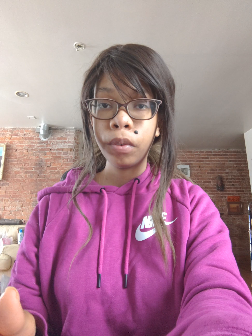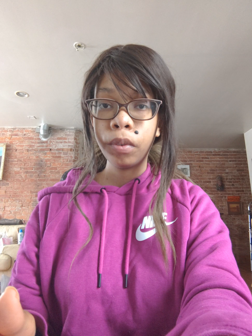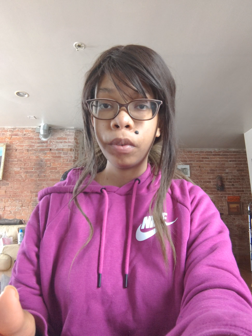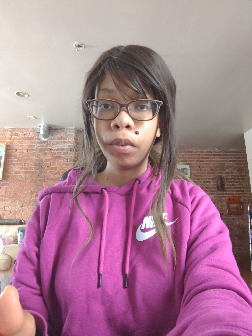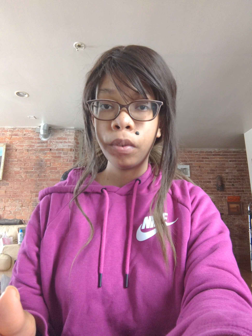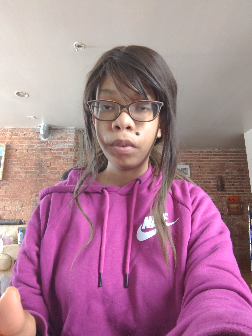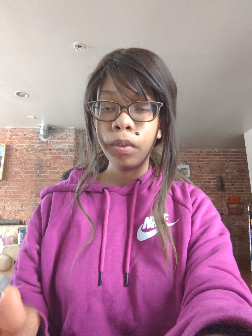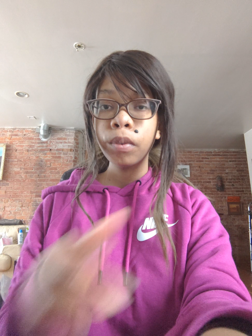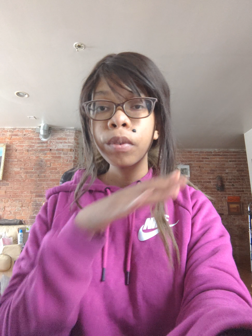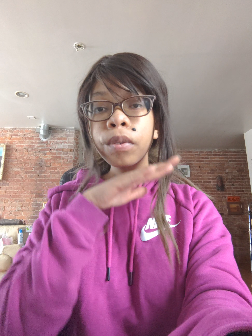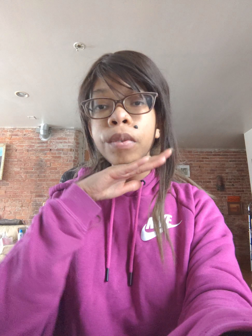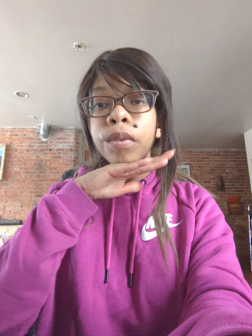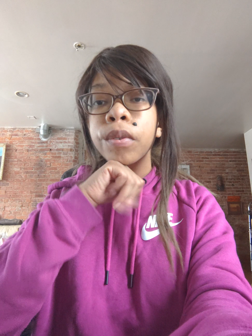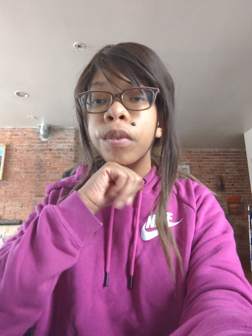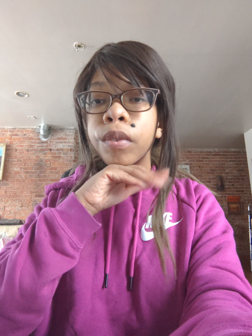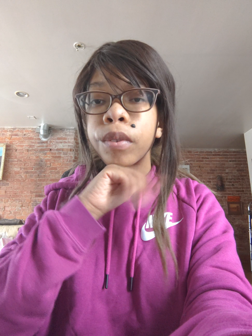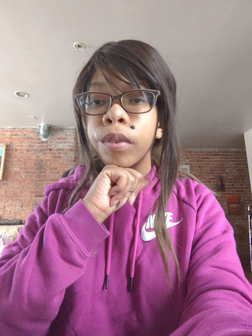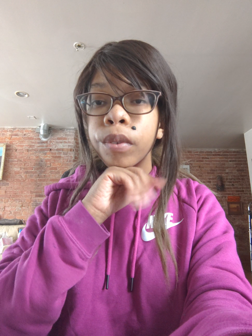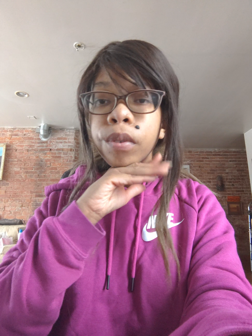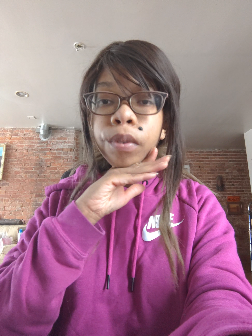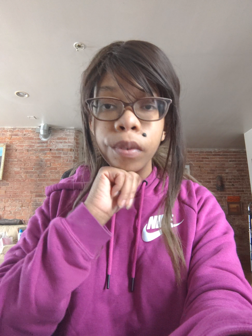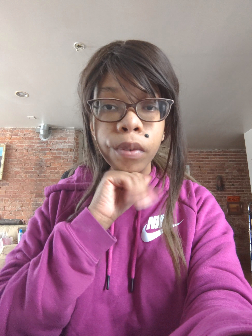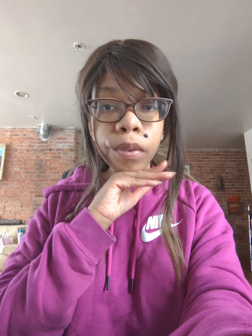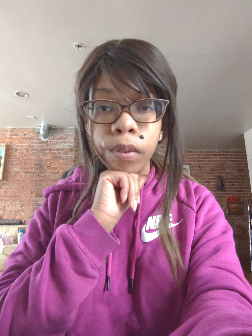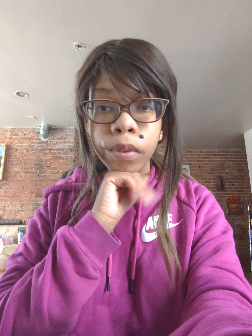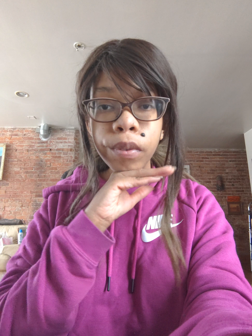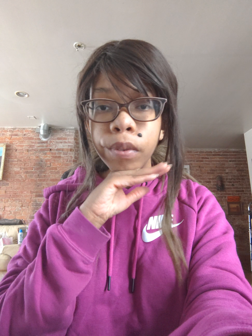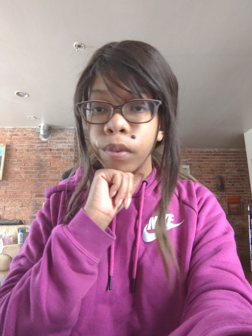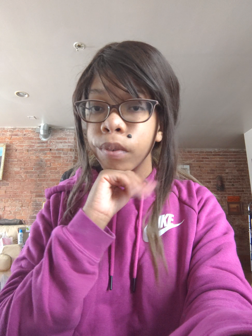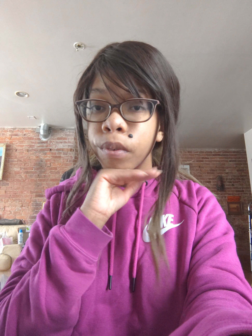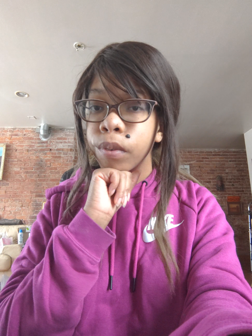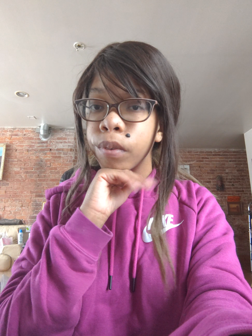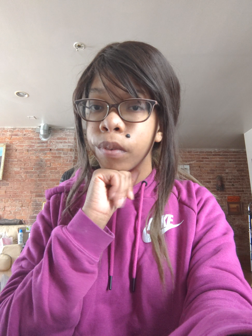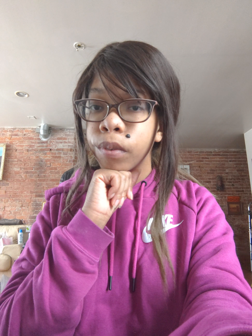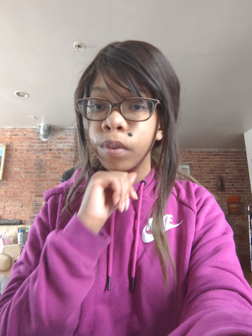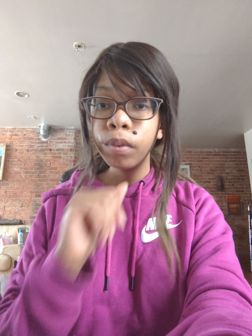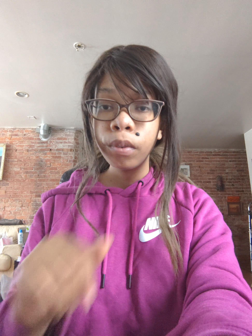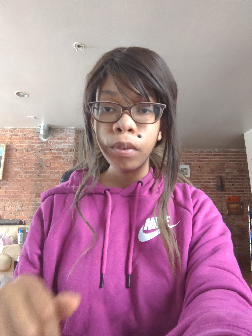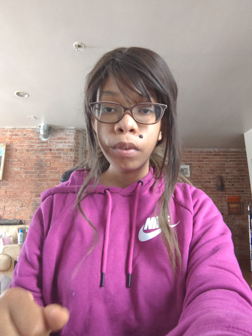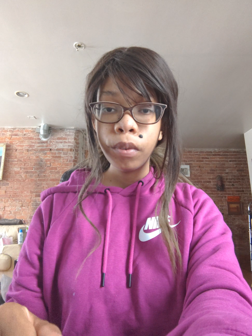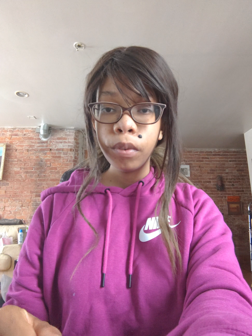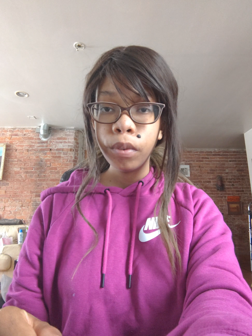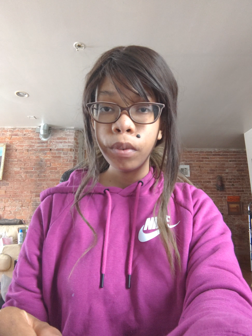pig